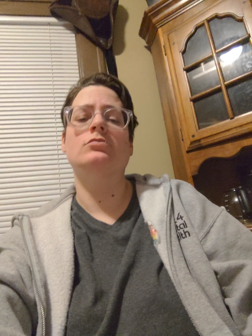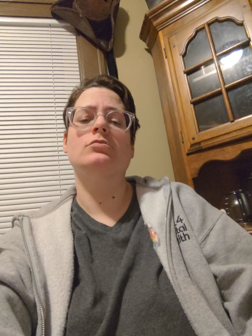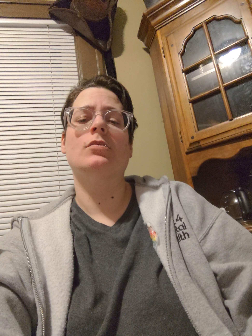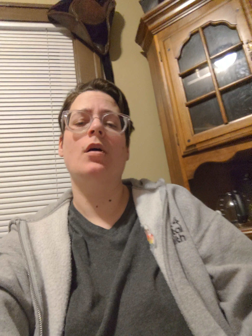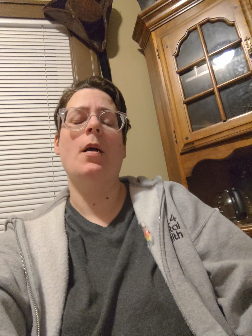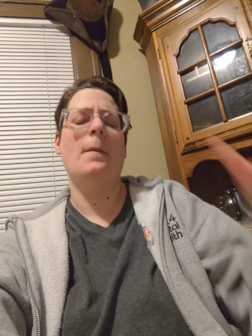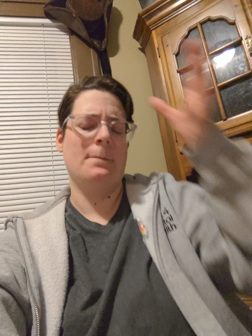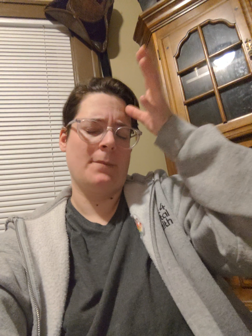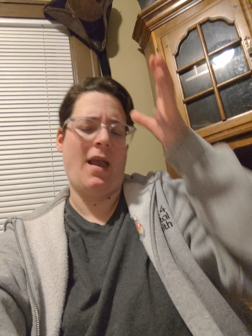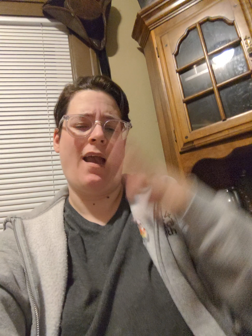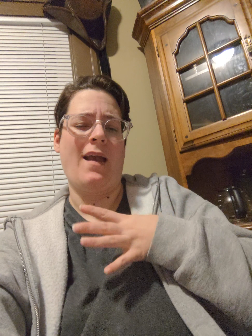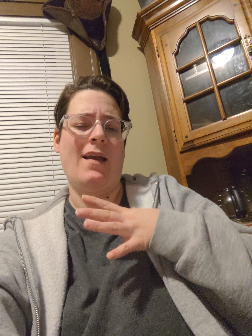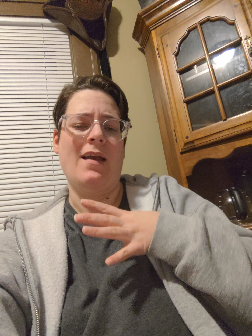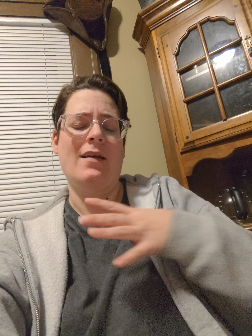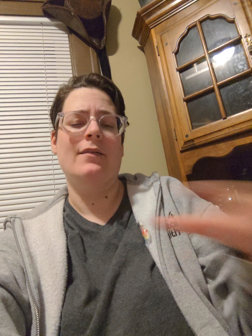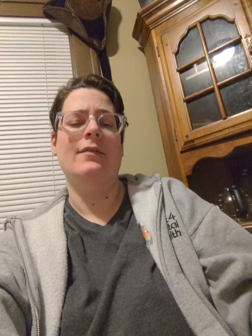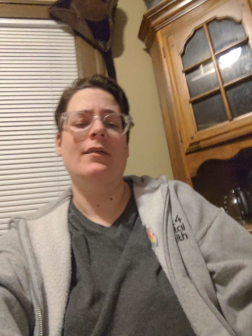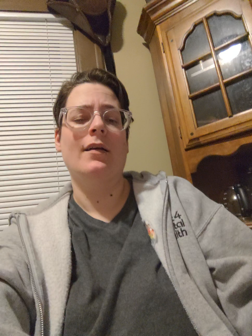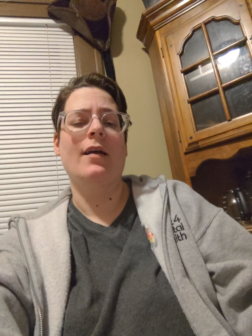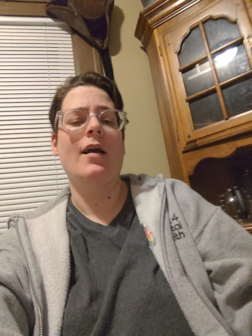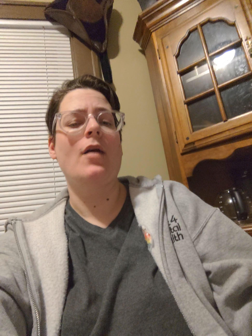man